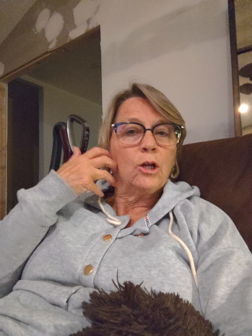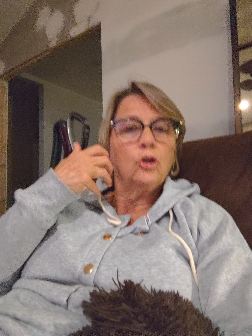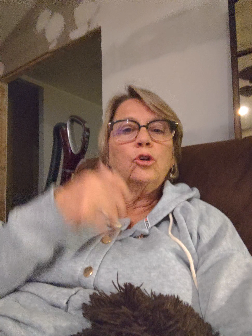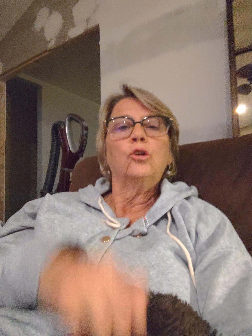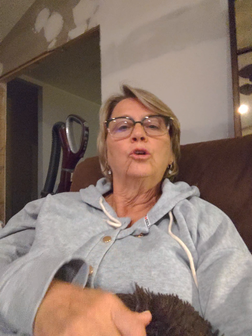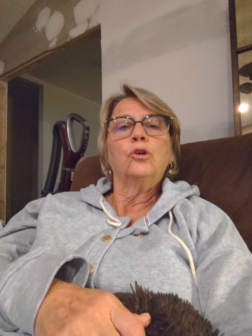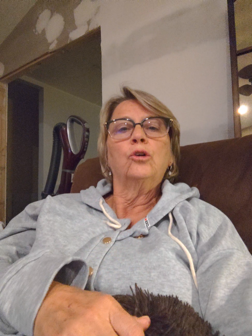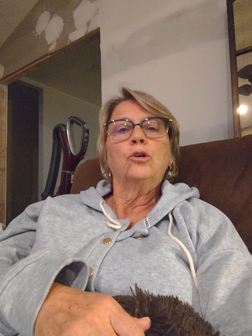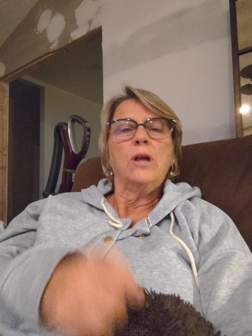tiger